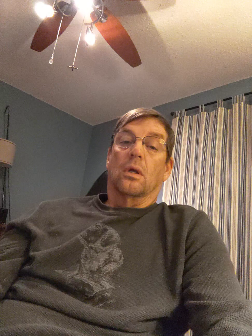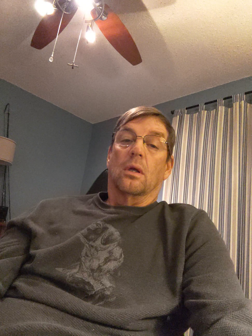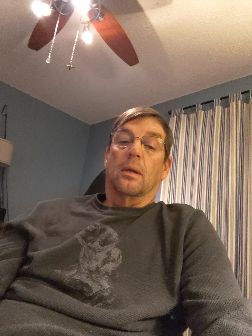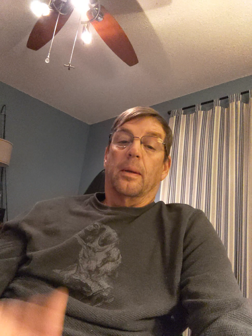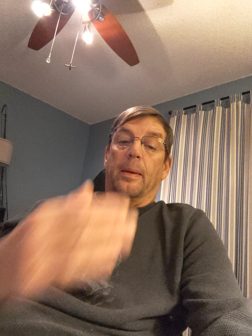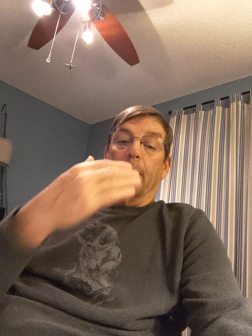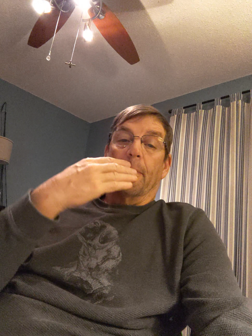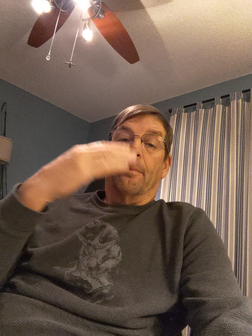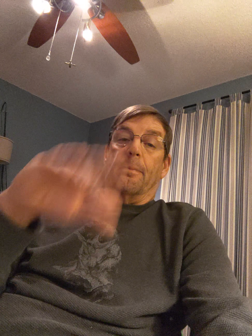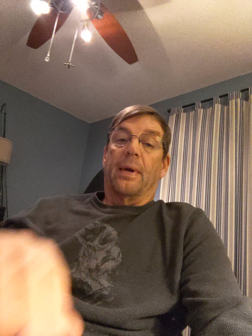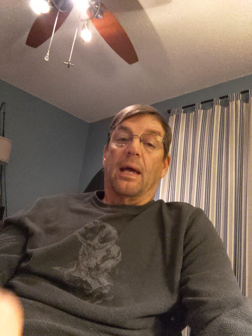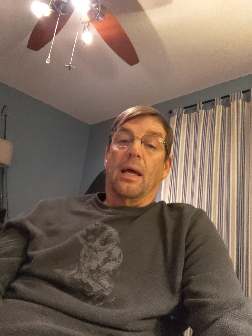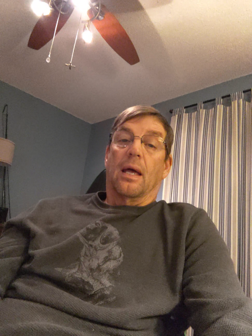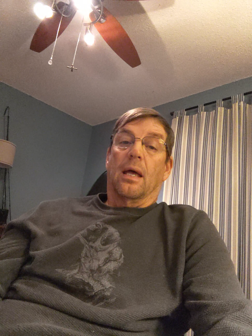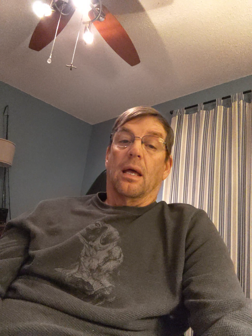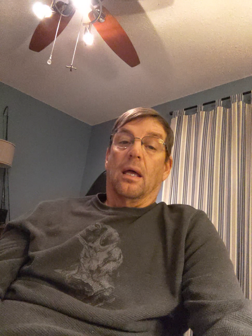bad